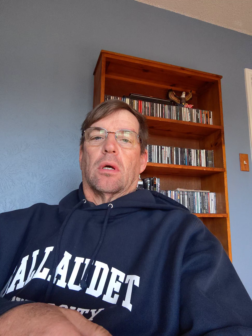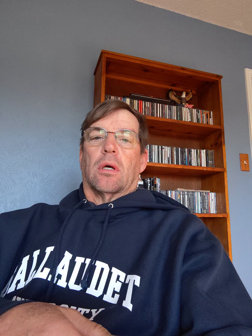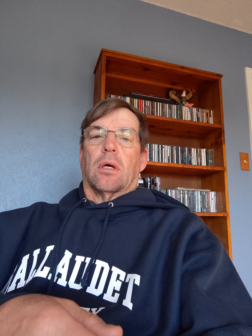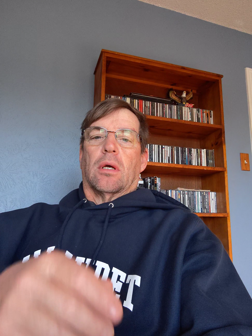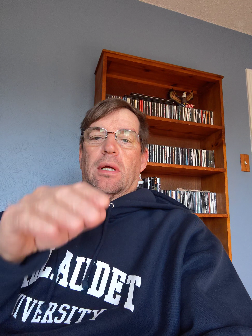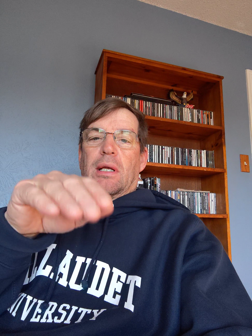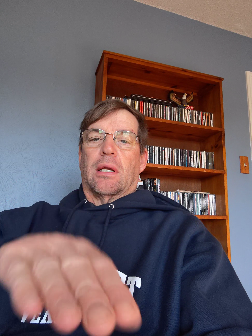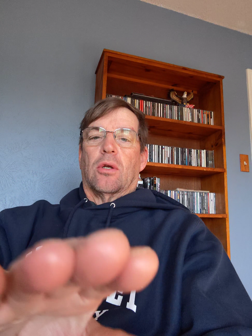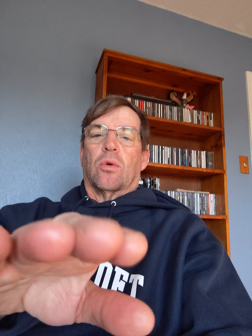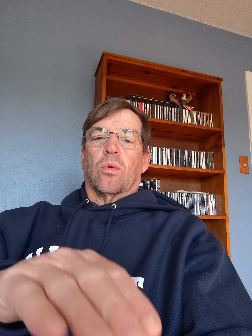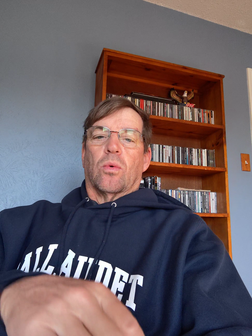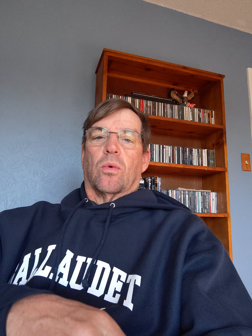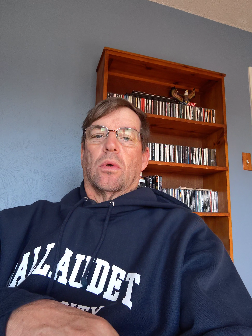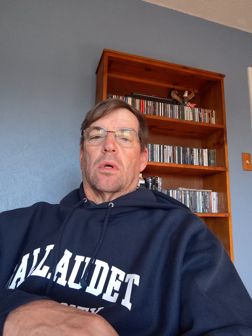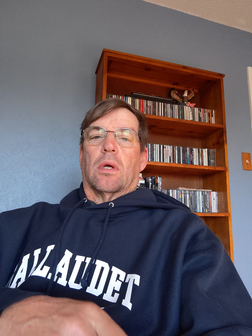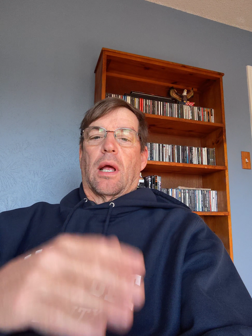into